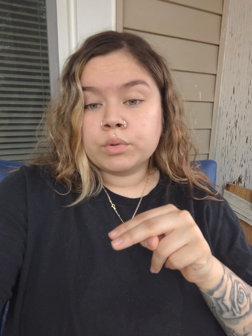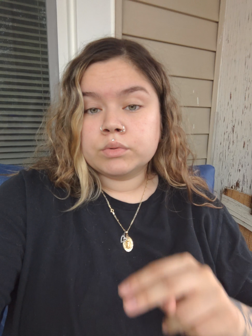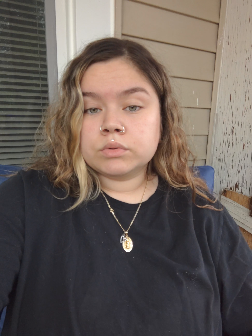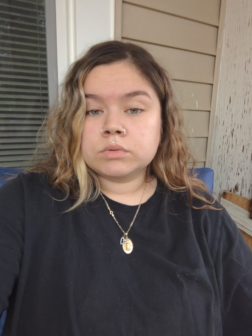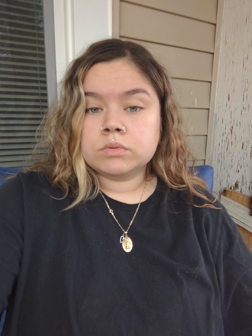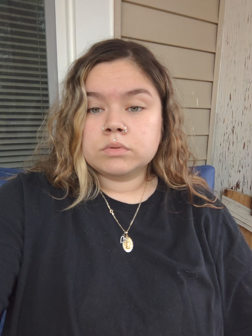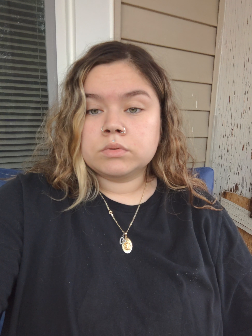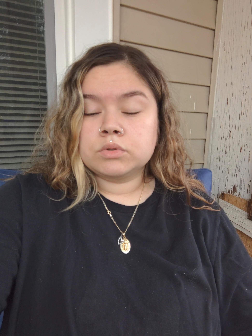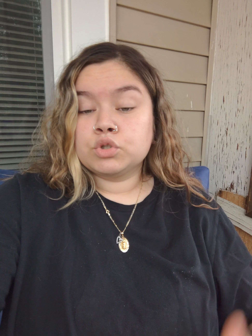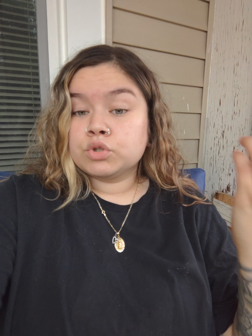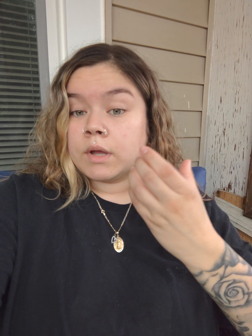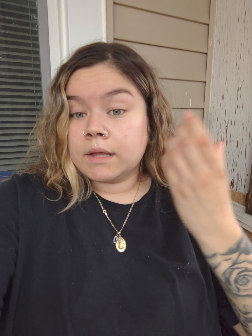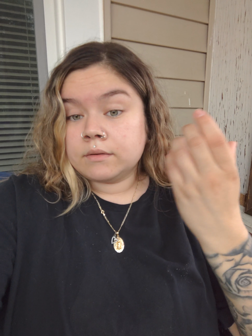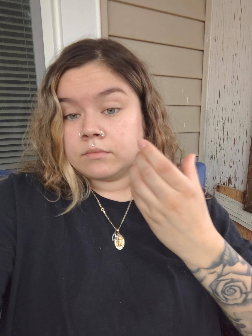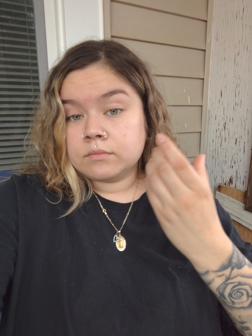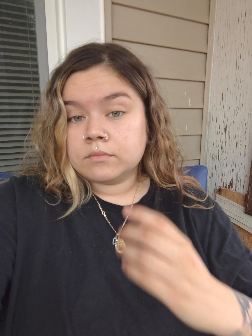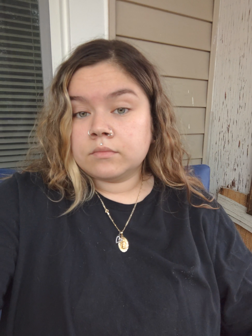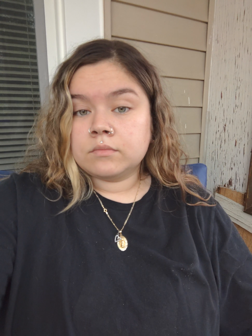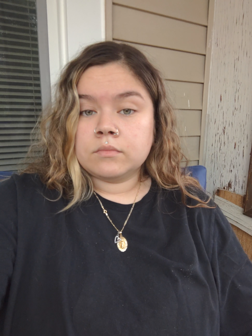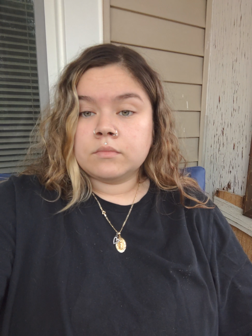shake